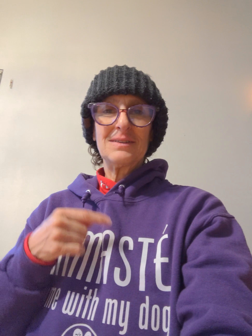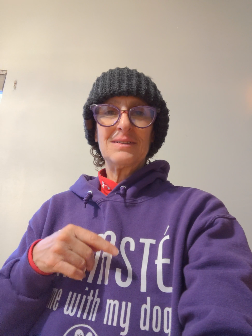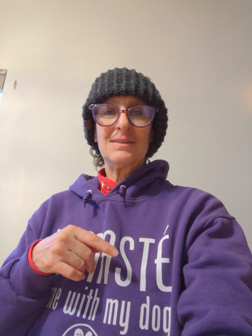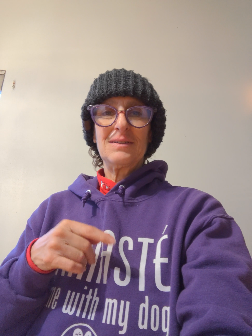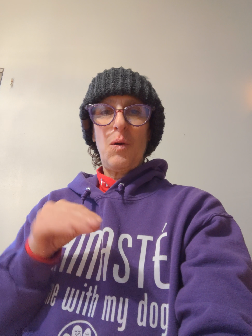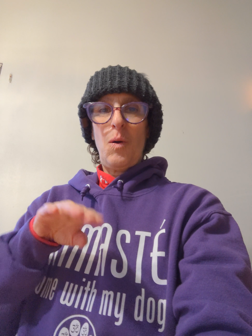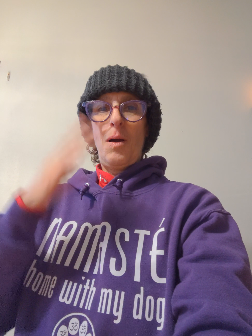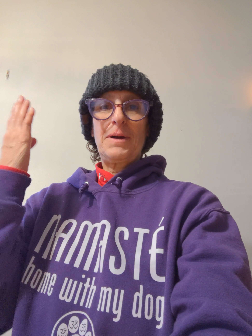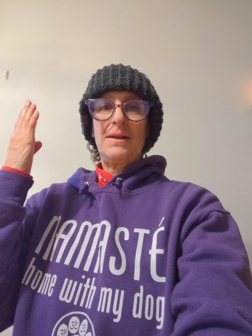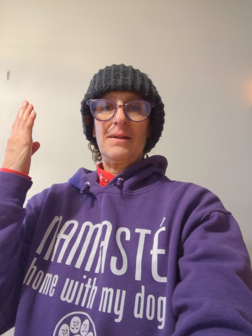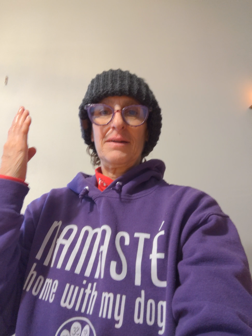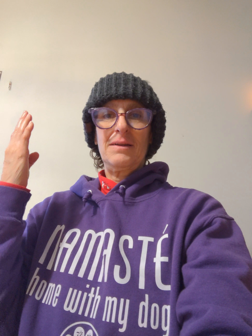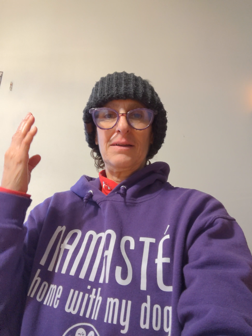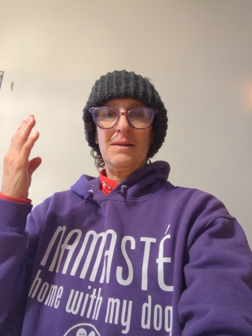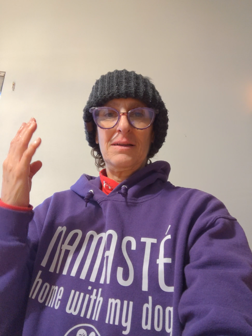open